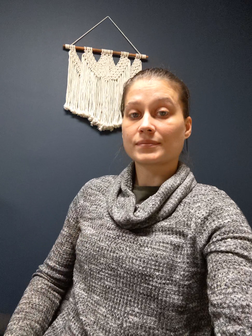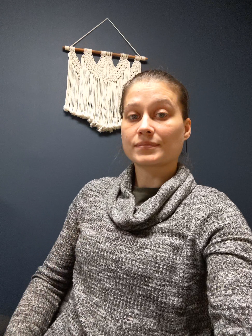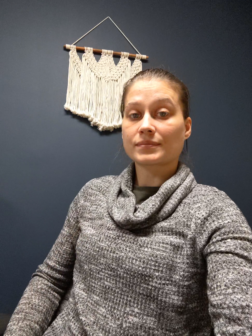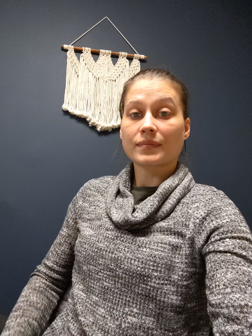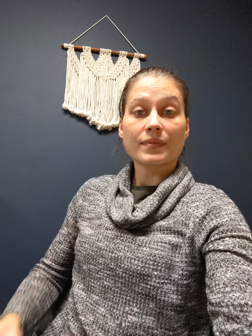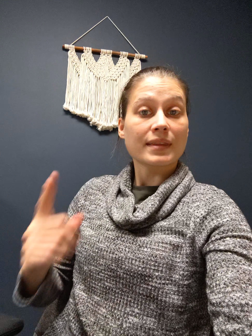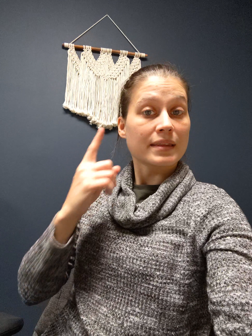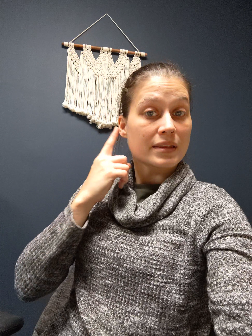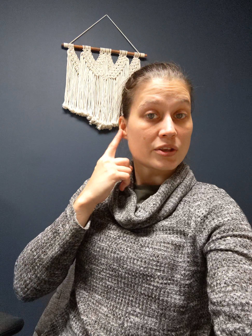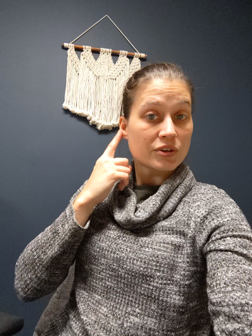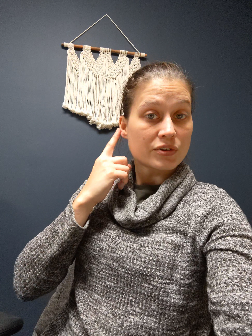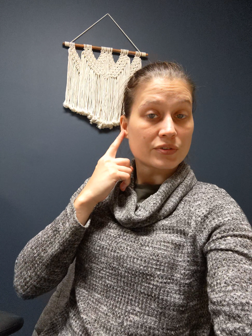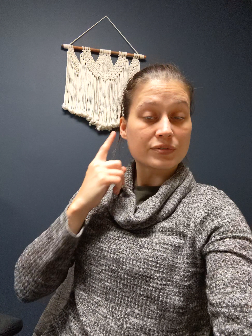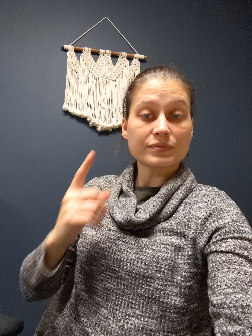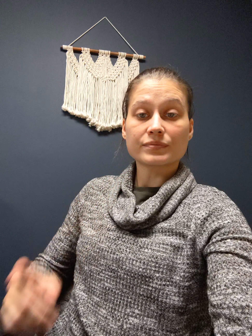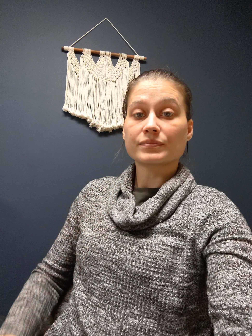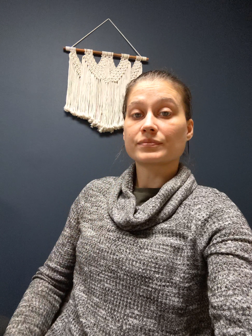ear